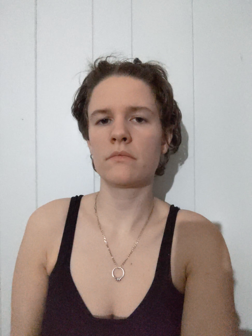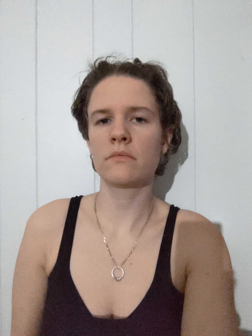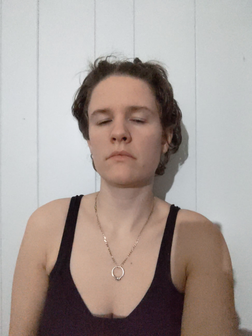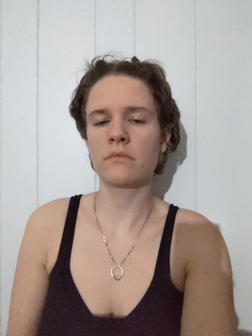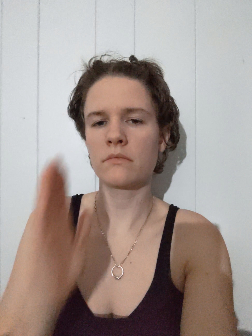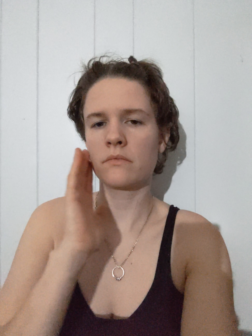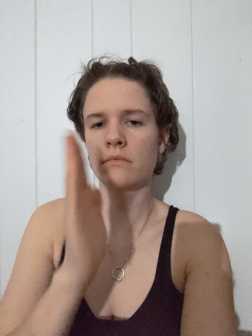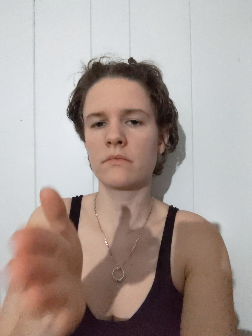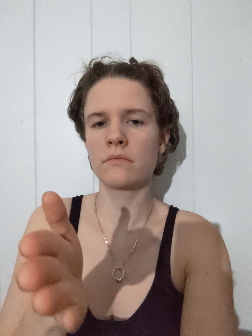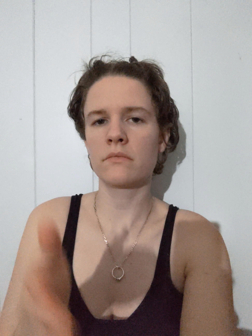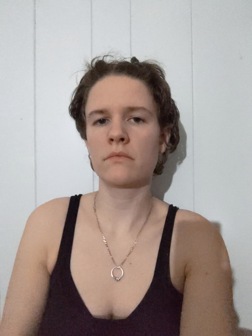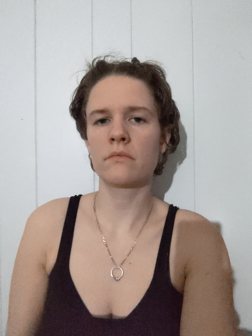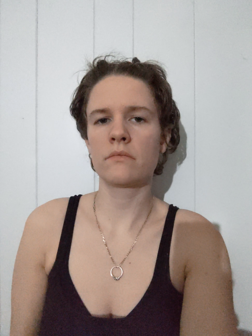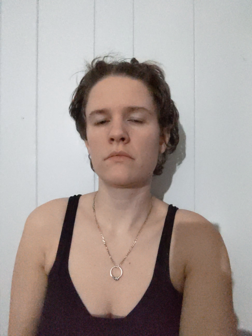will